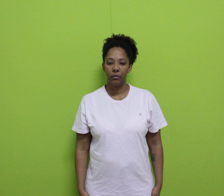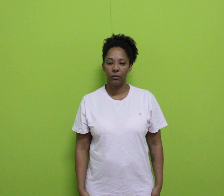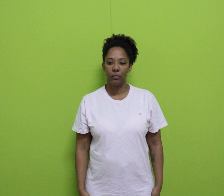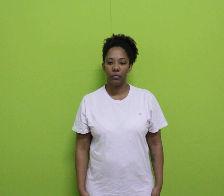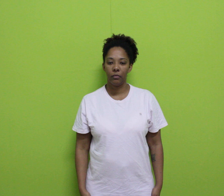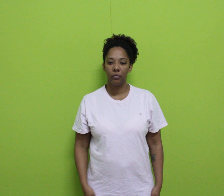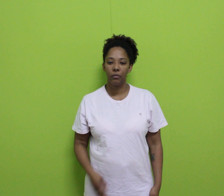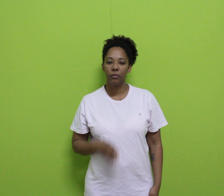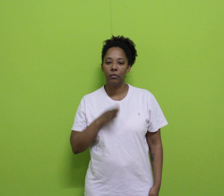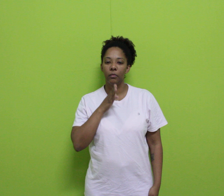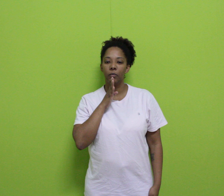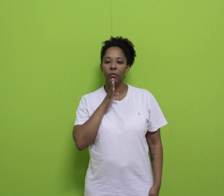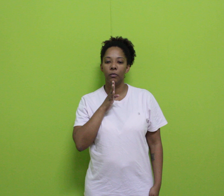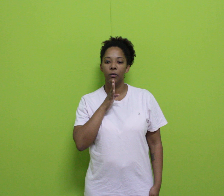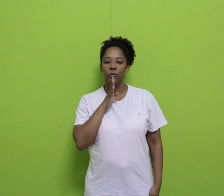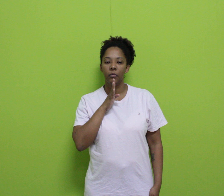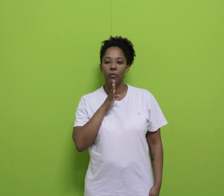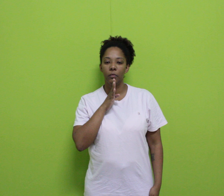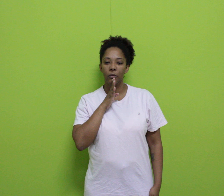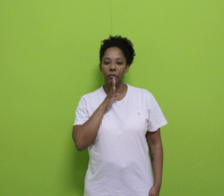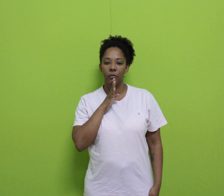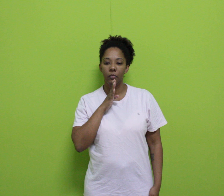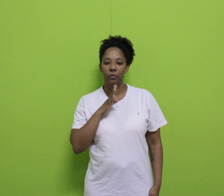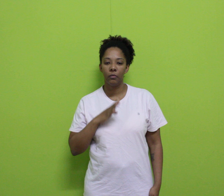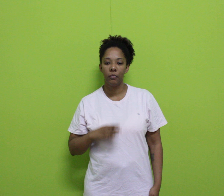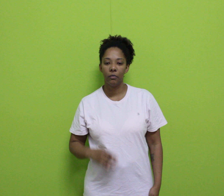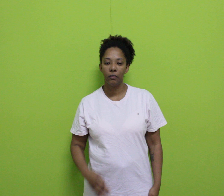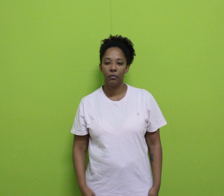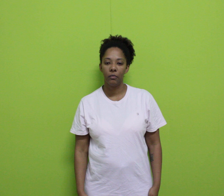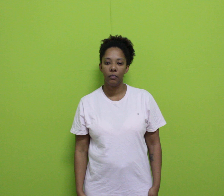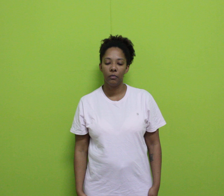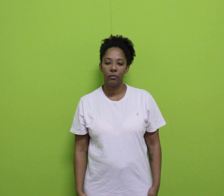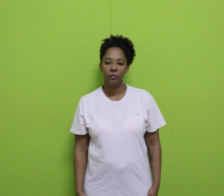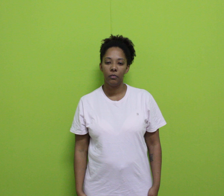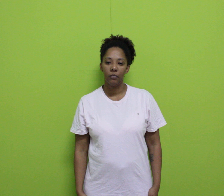conhecer